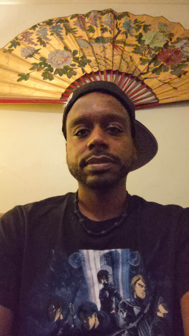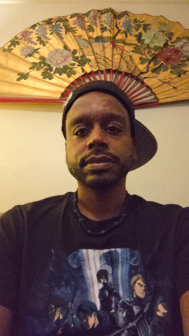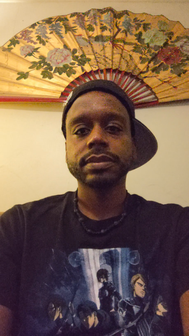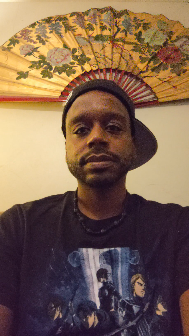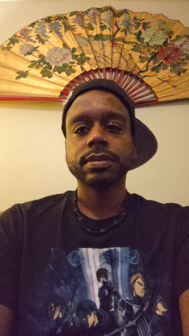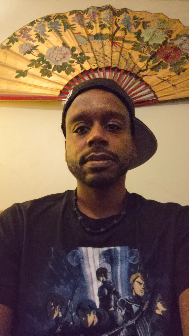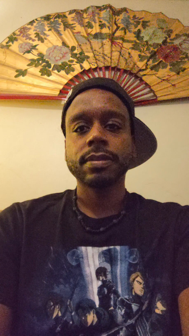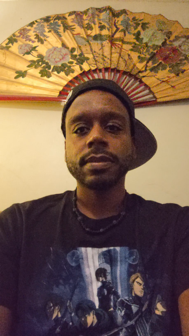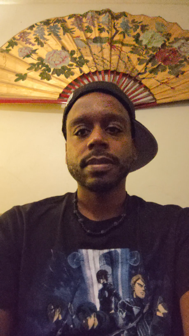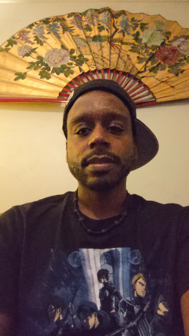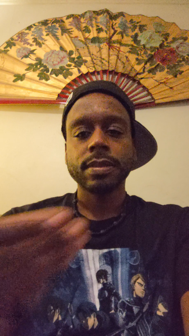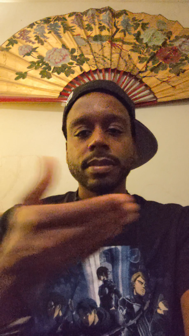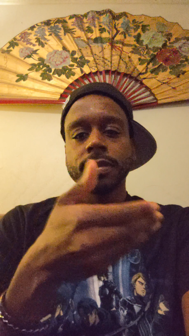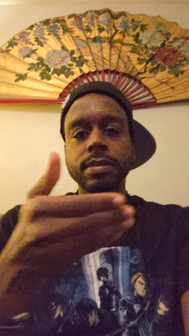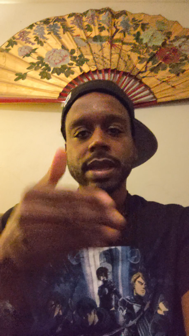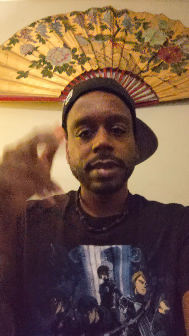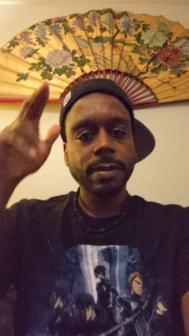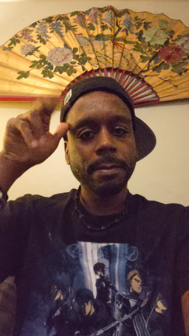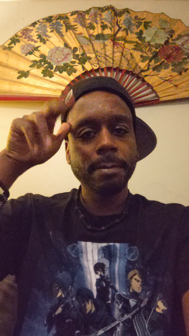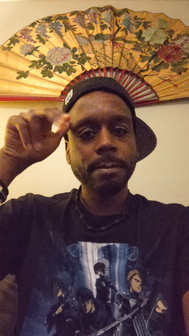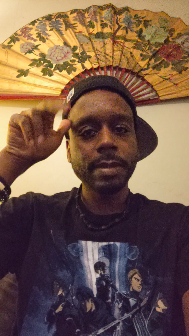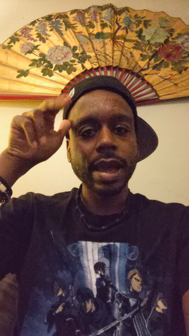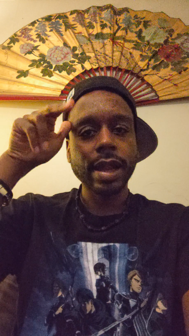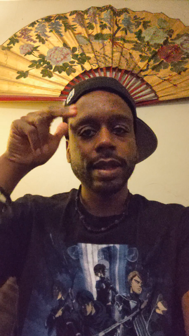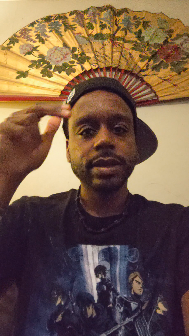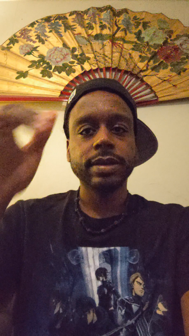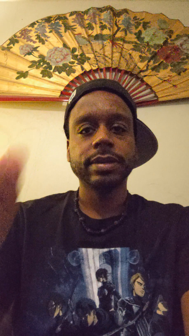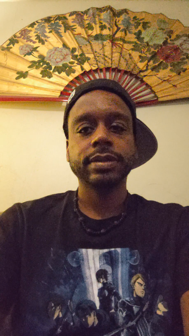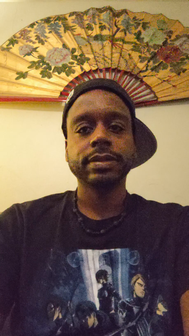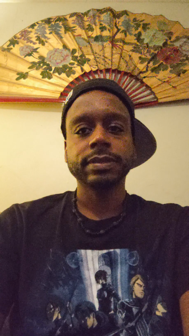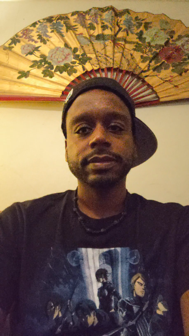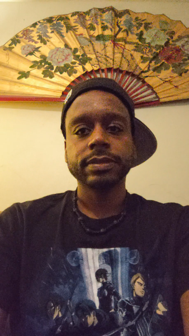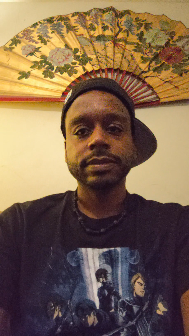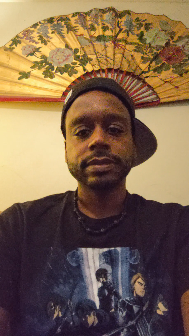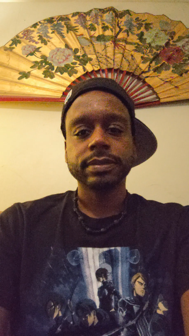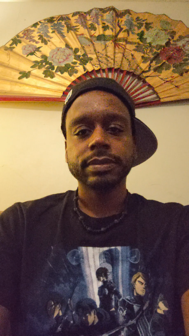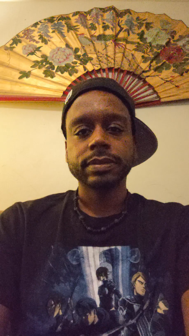pony